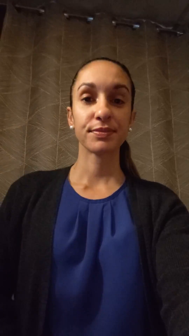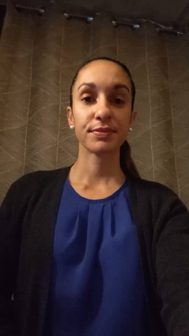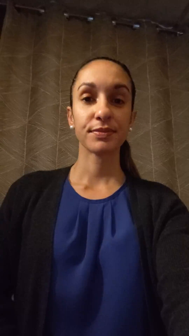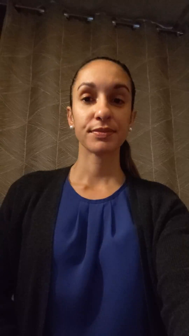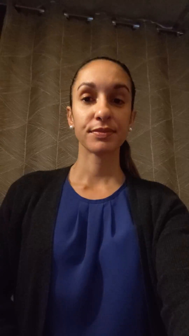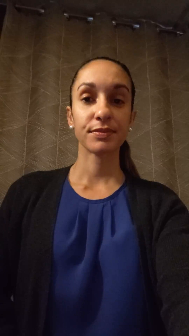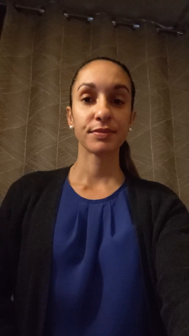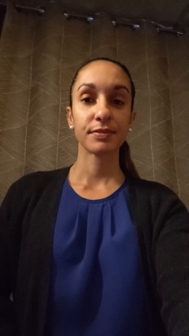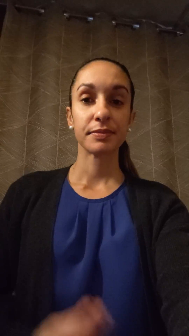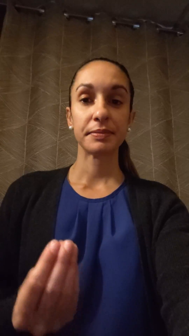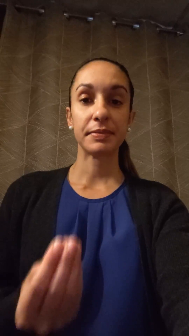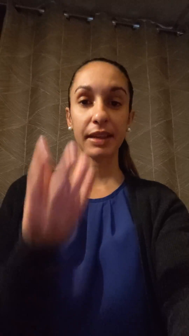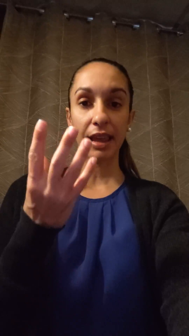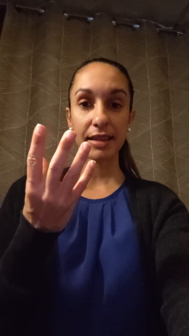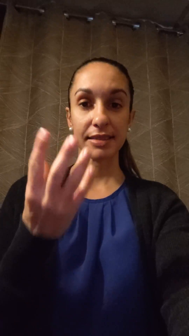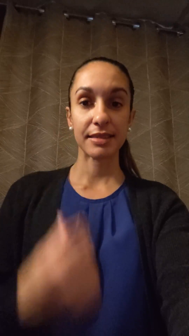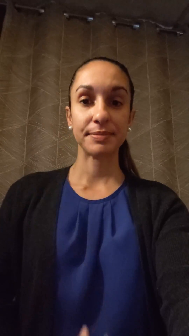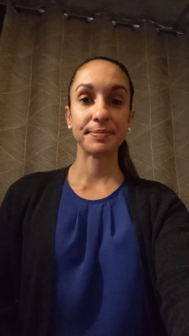plants